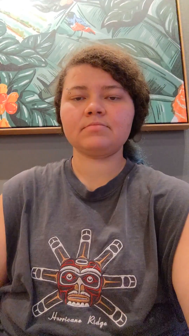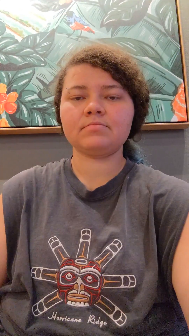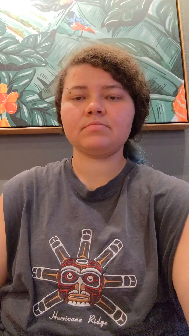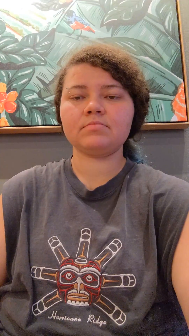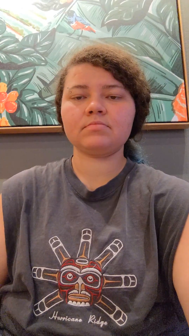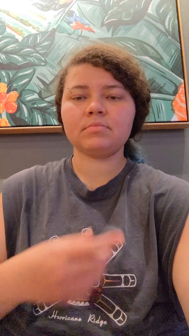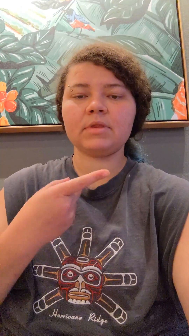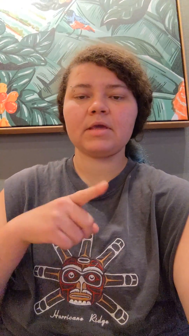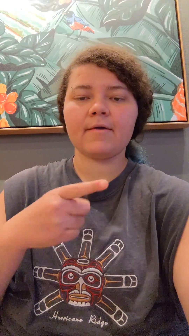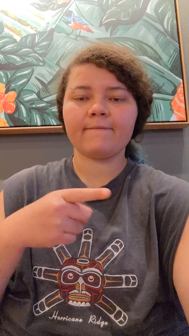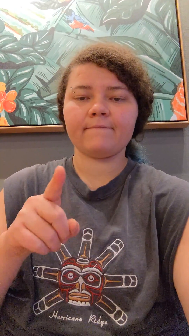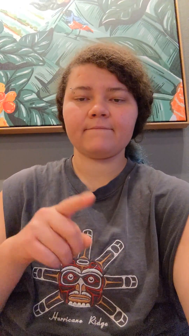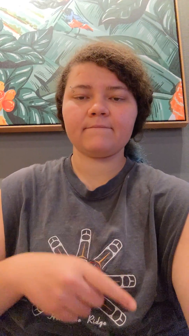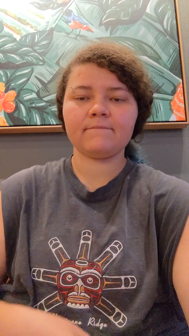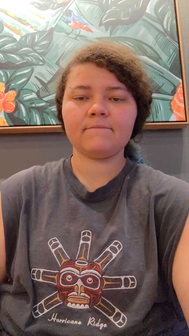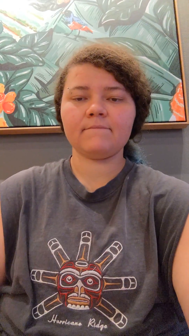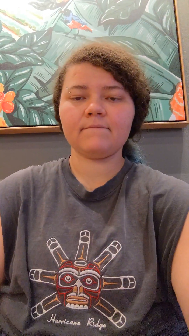knife